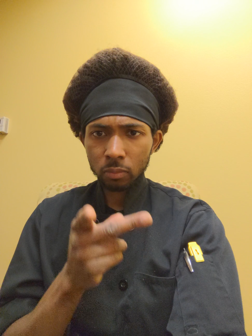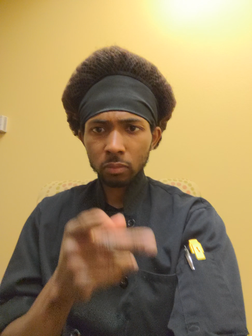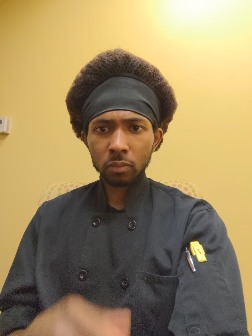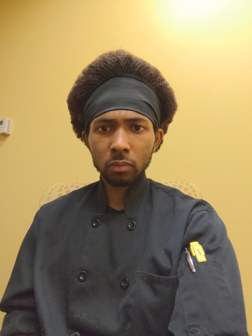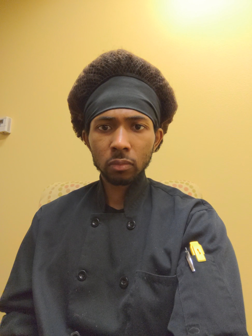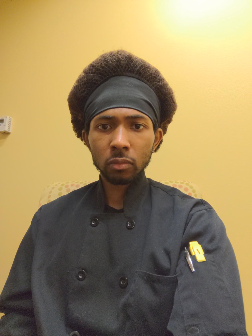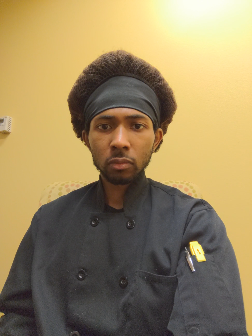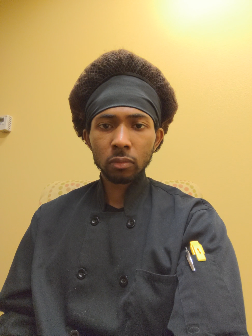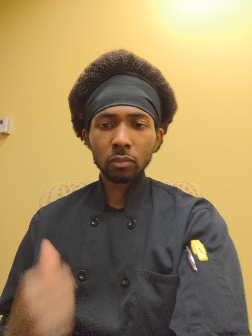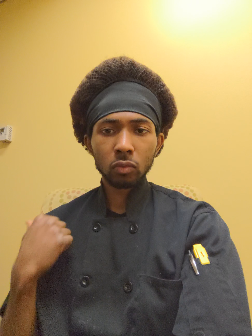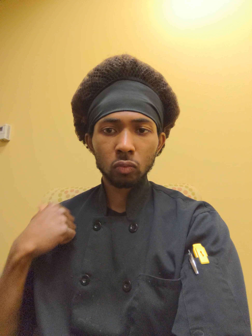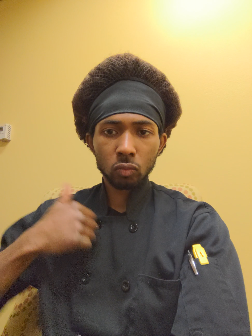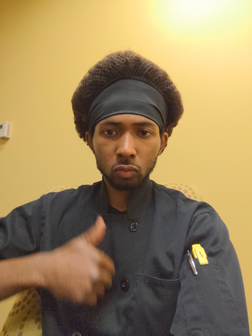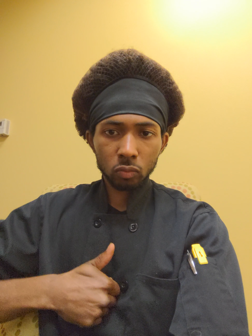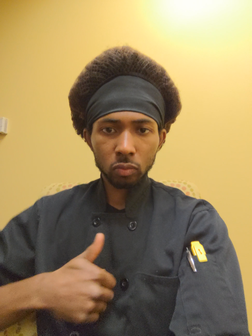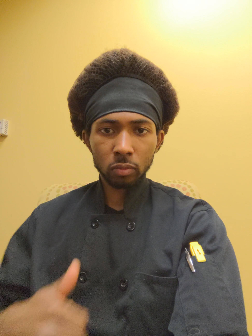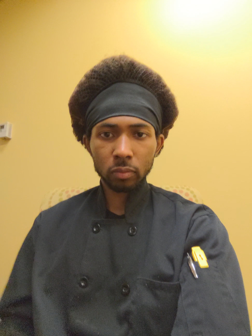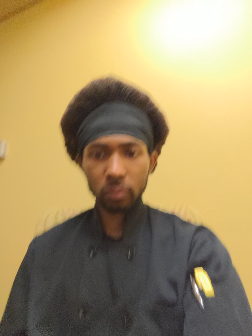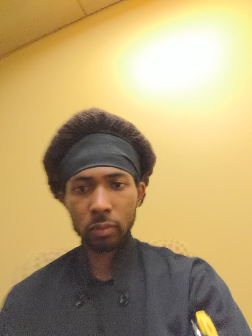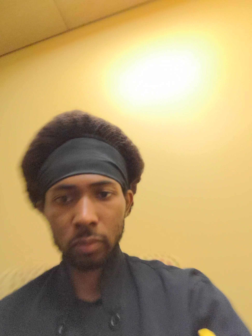coats